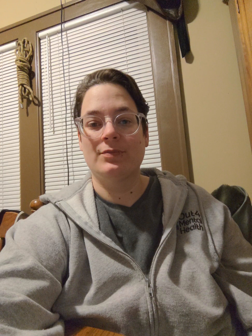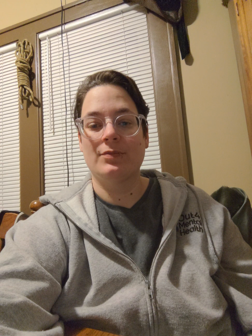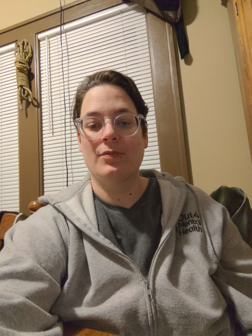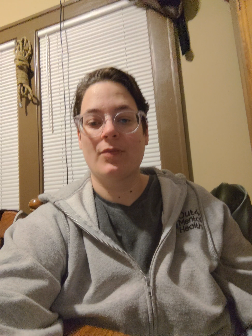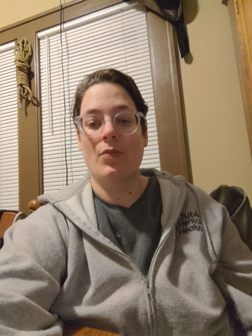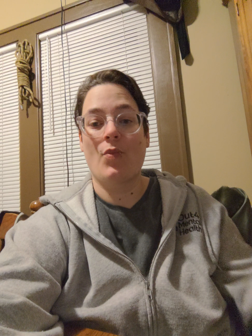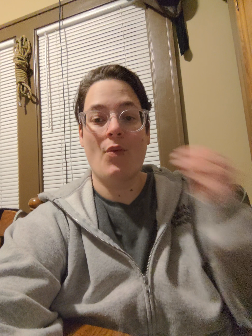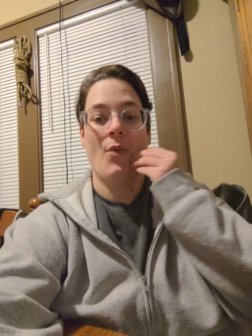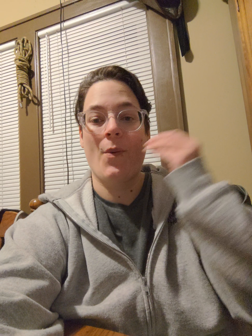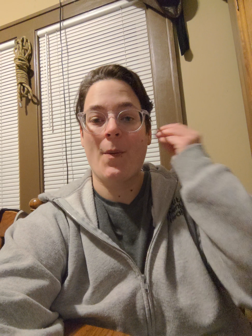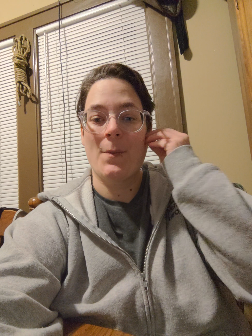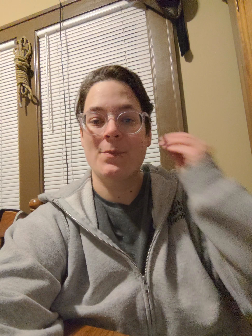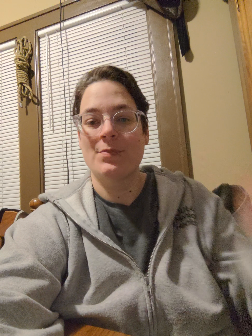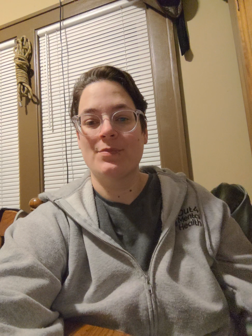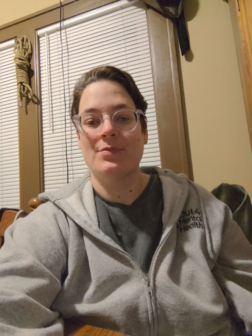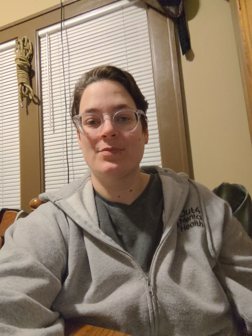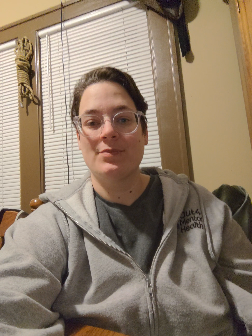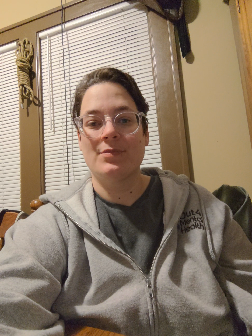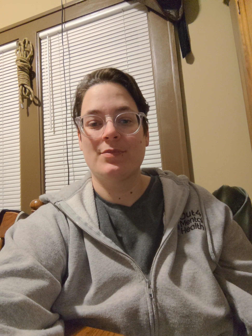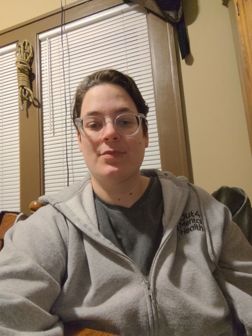home